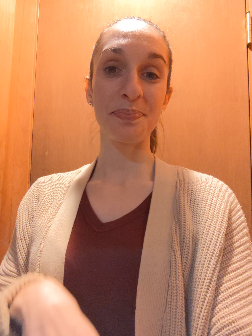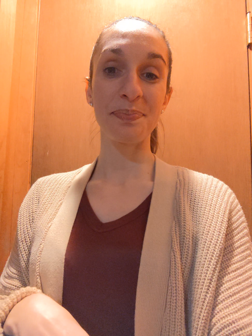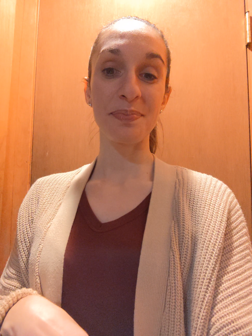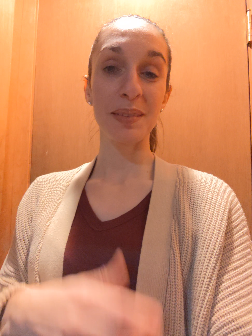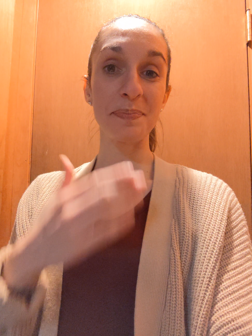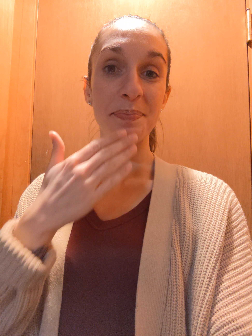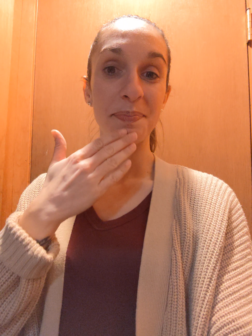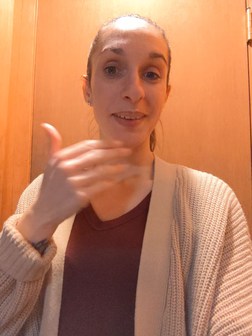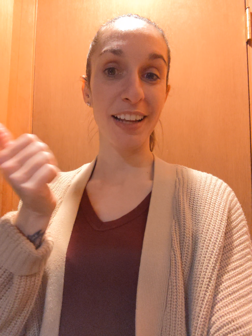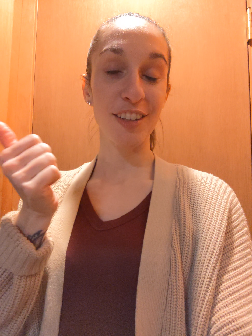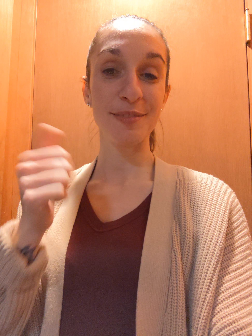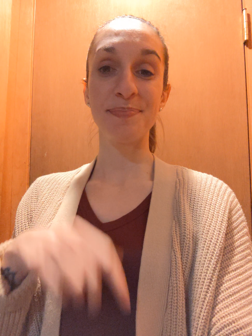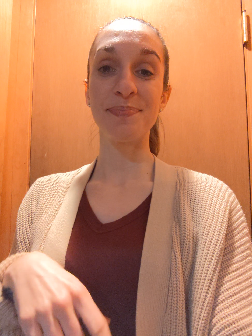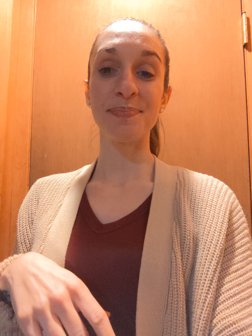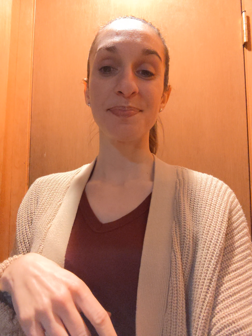better